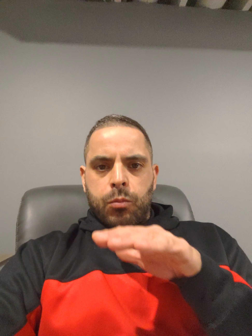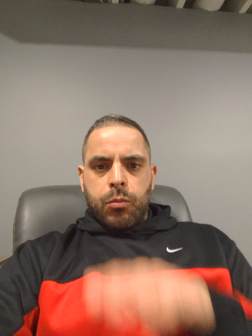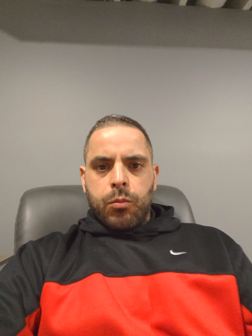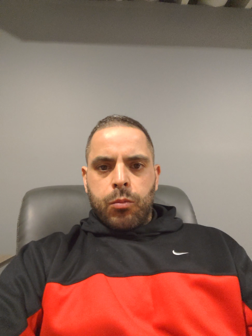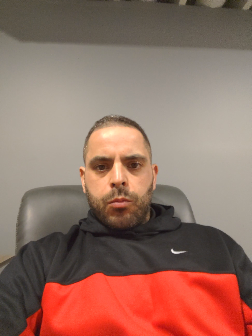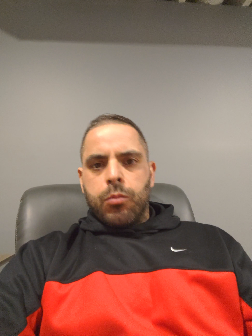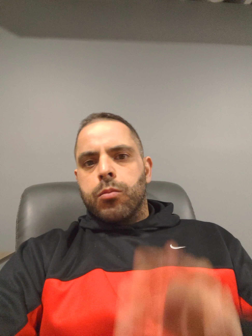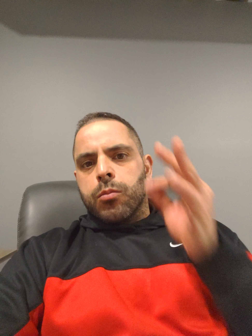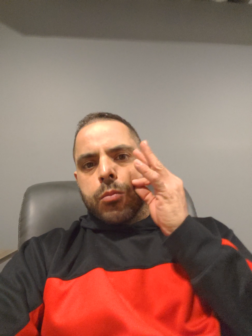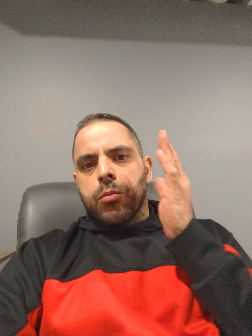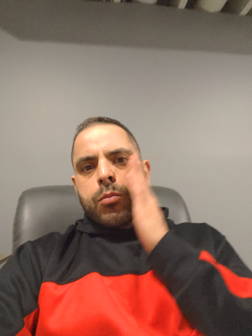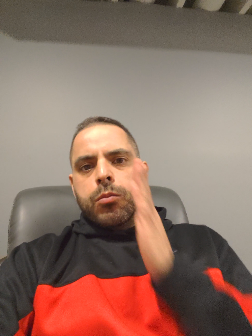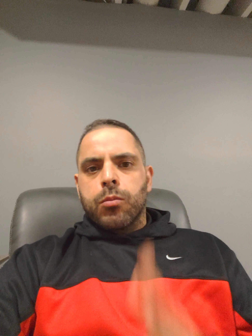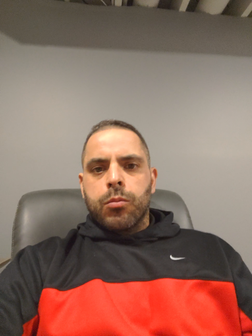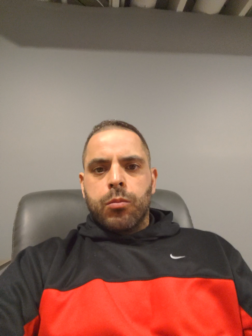bee